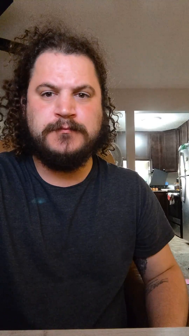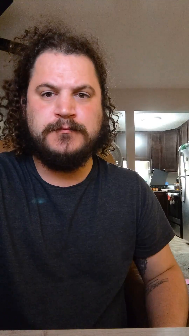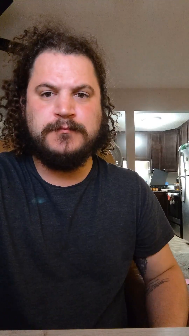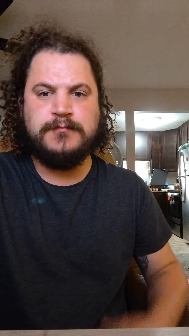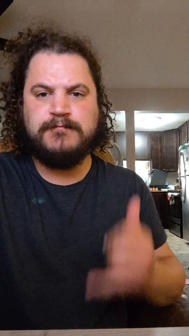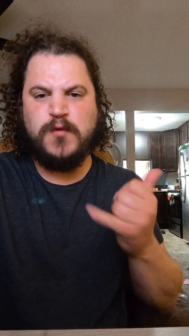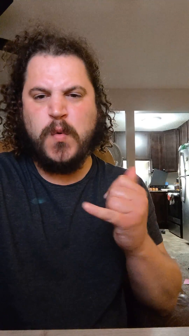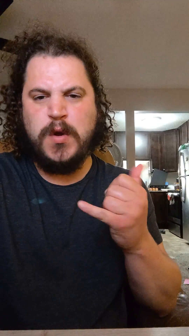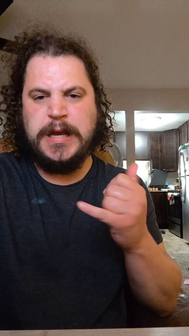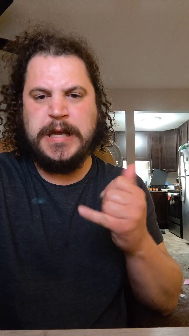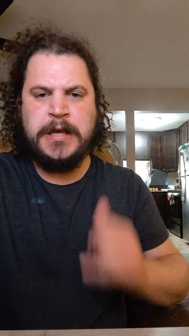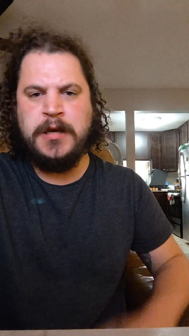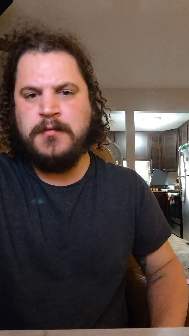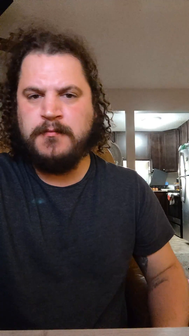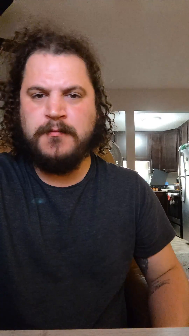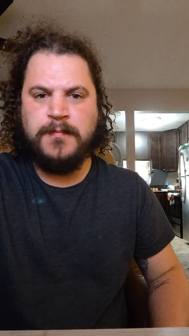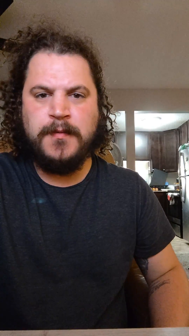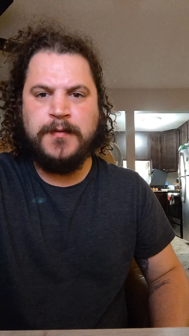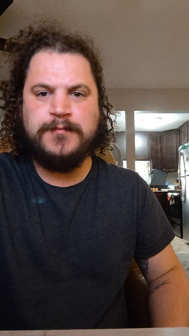party